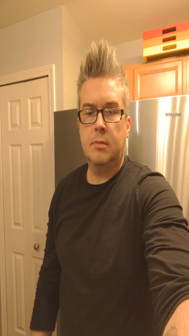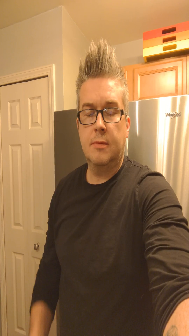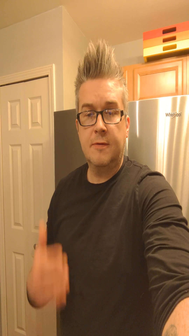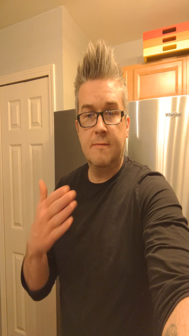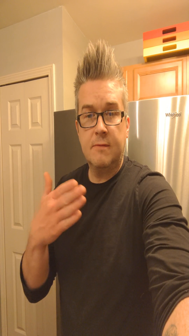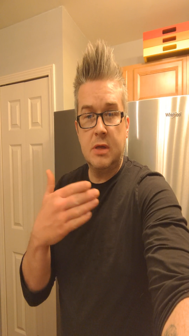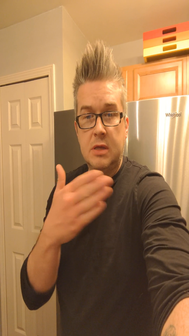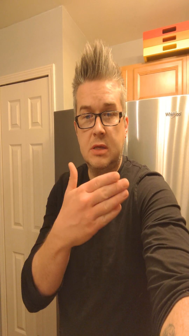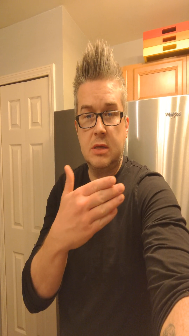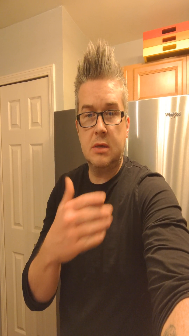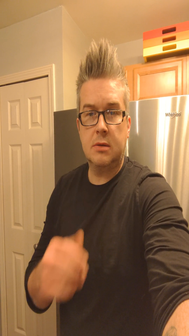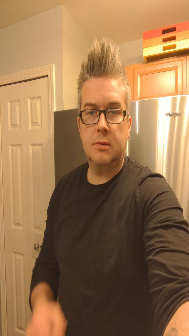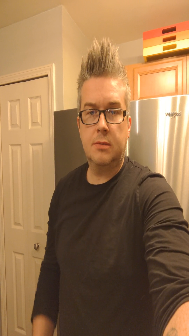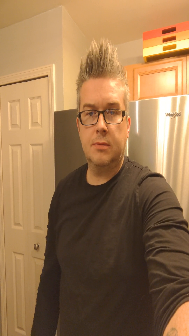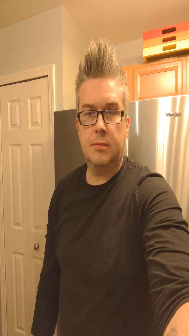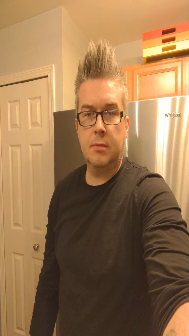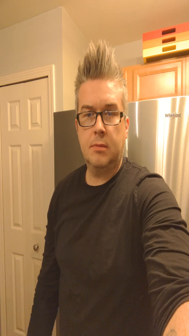fish